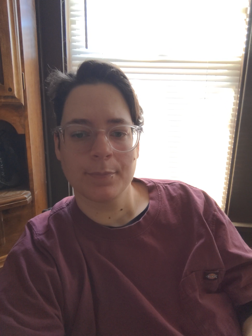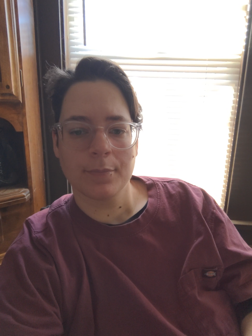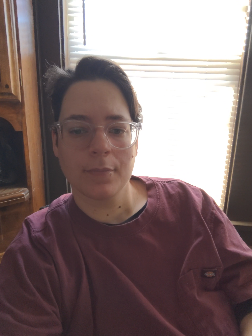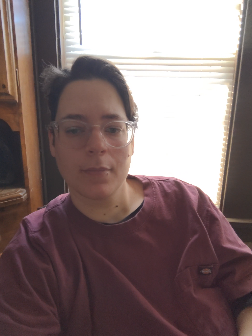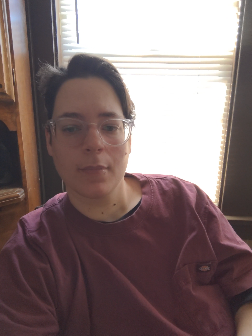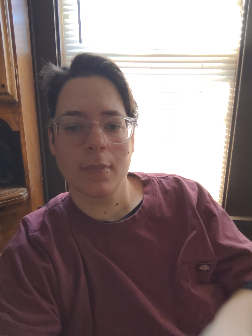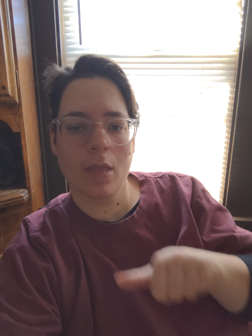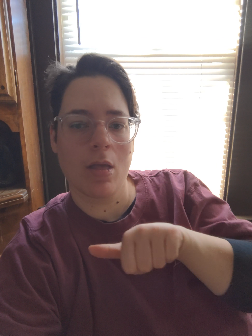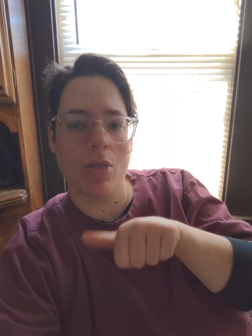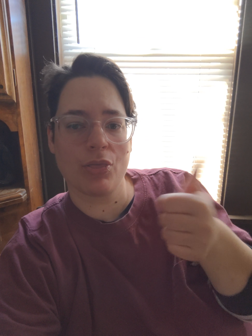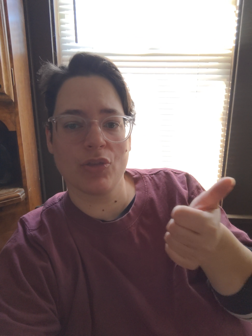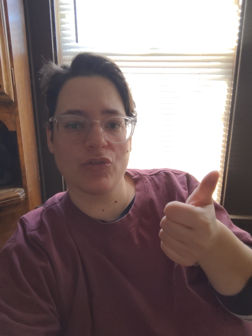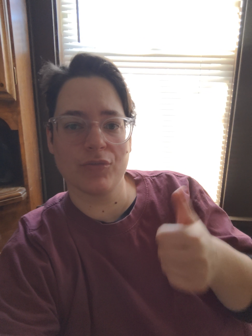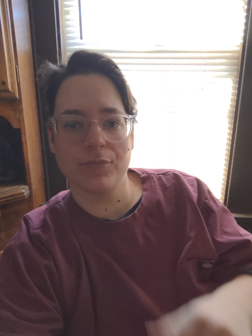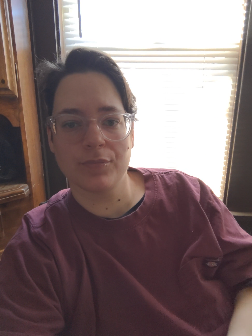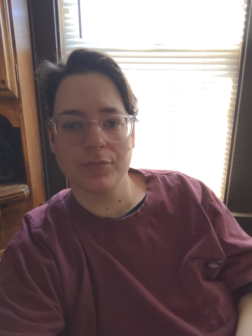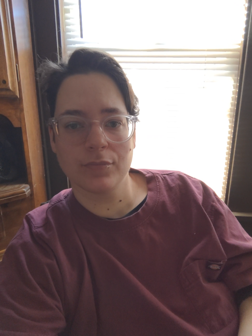another